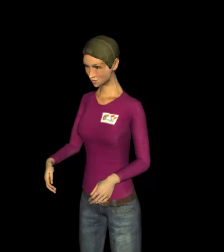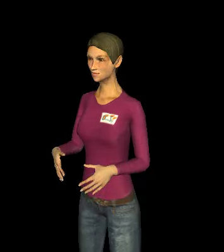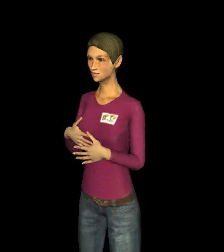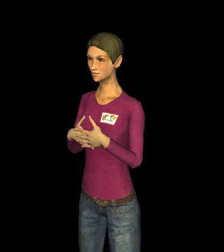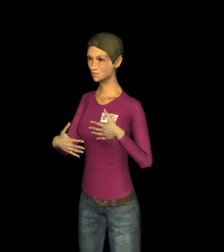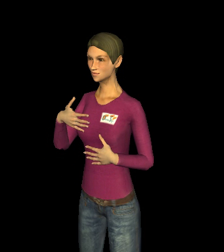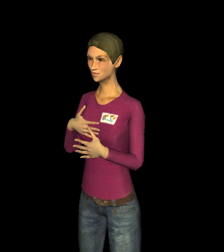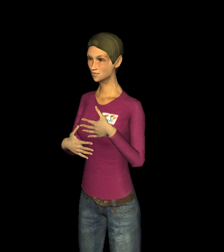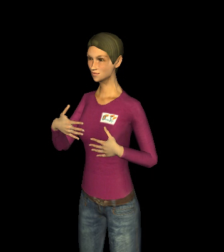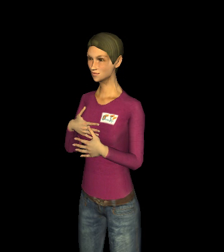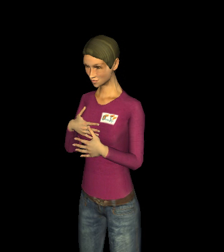متعب